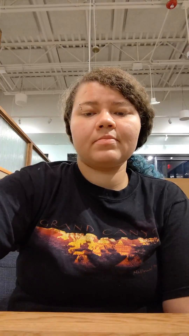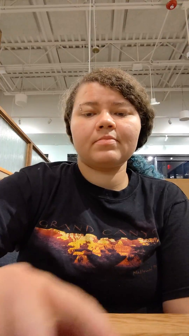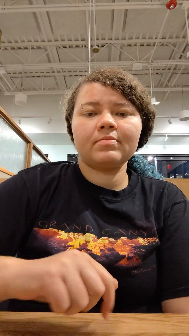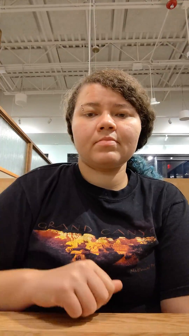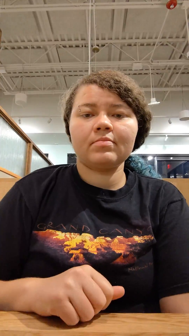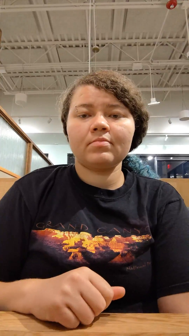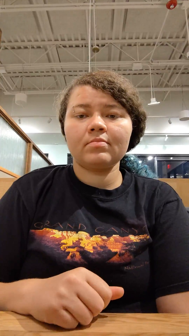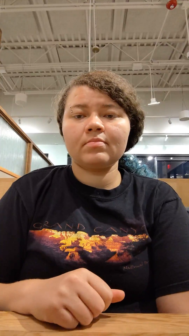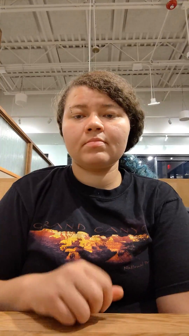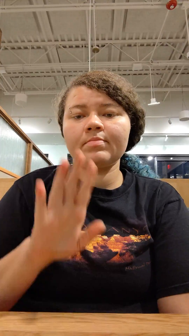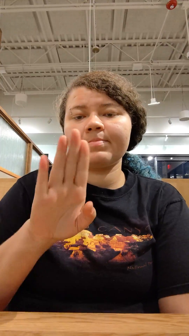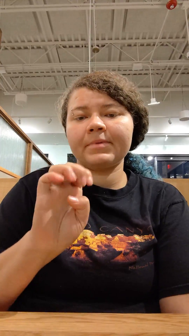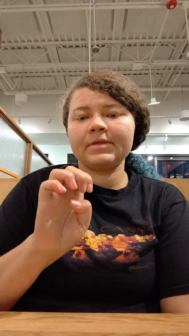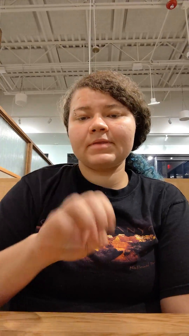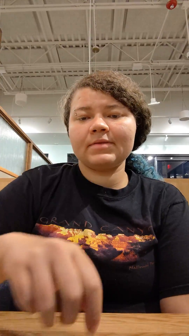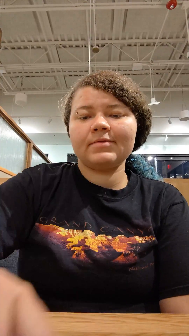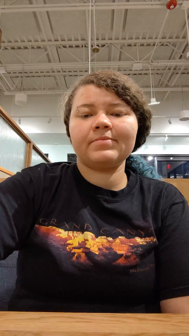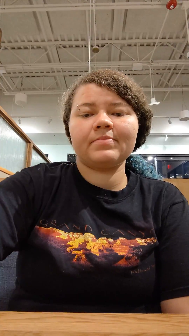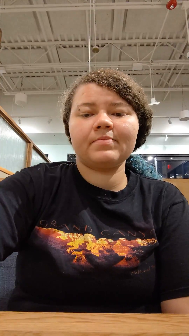be